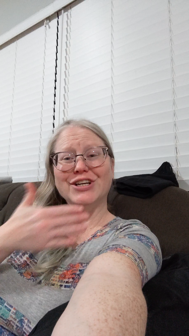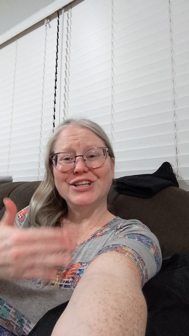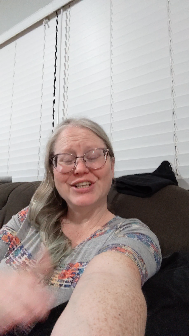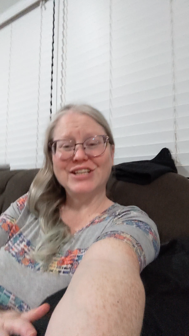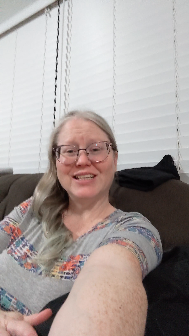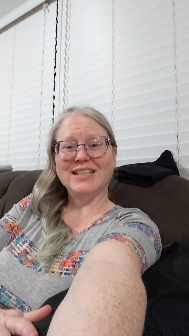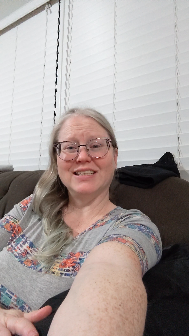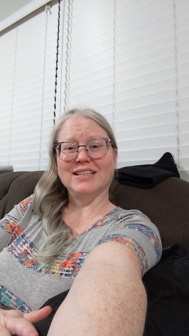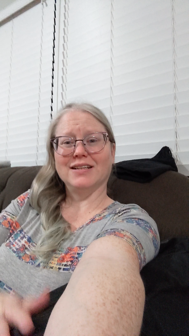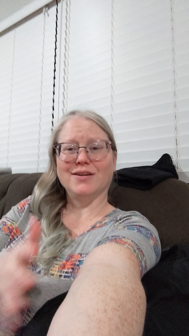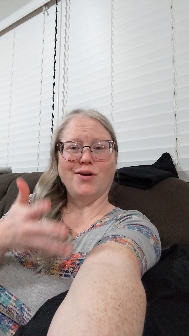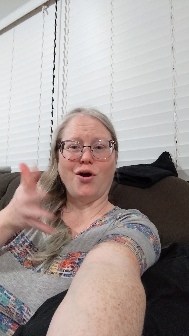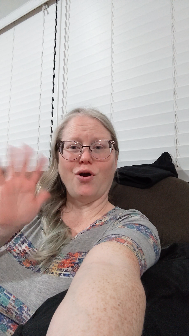over